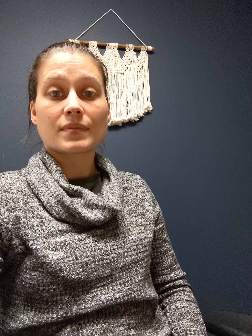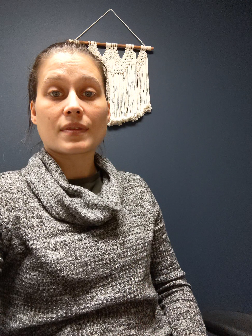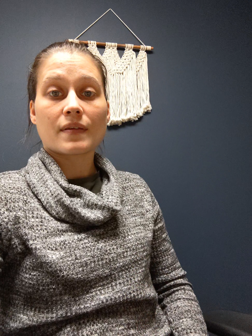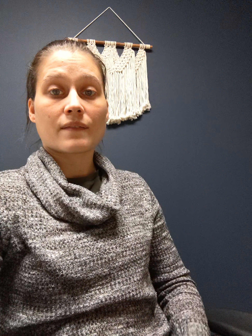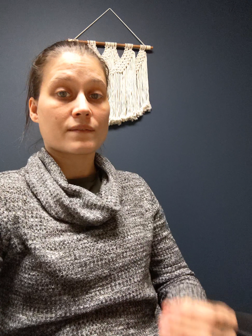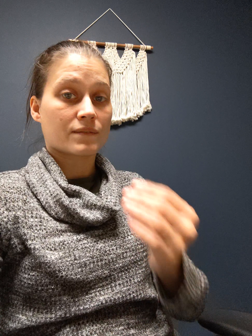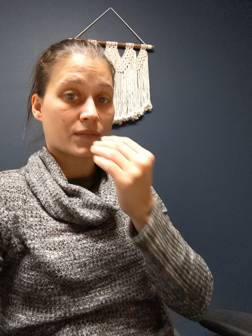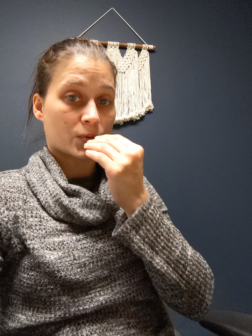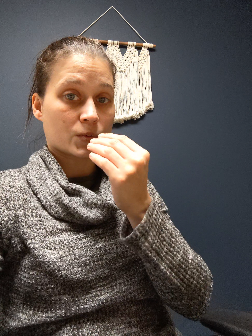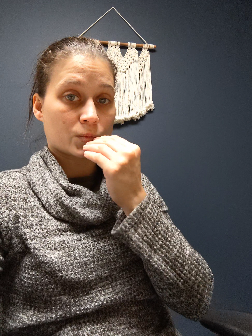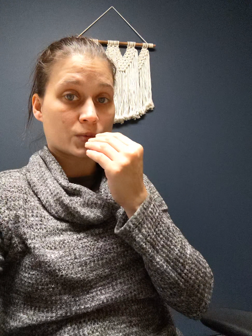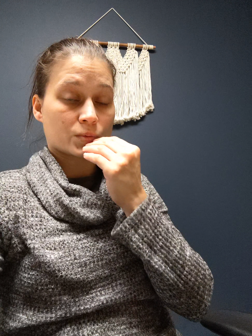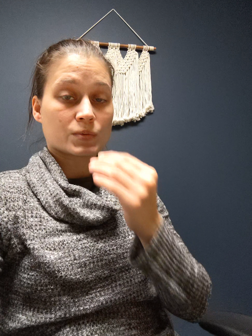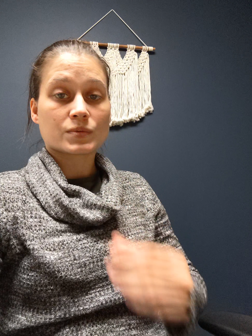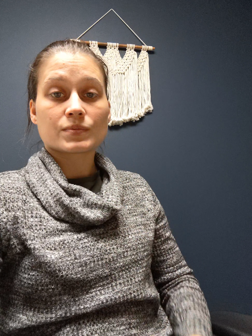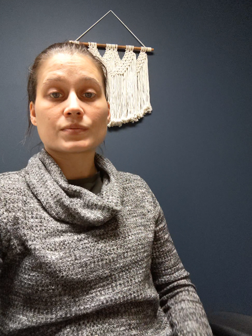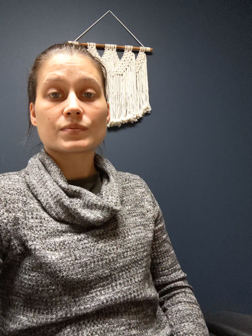food